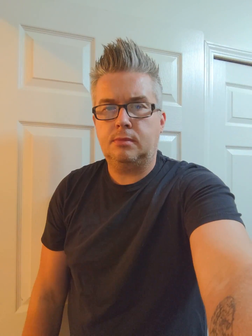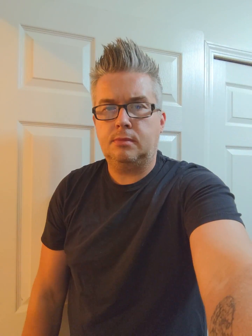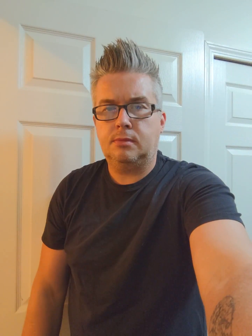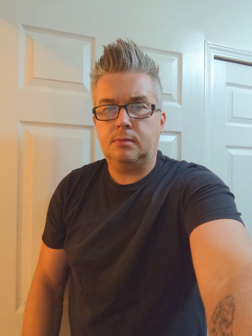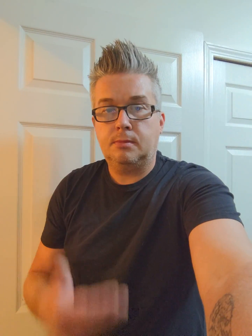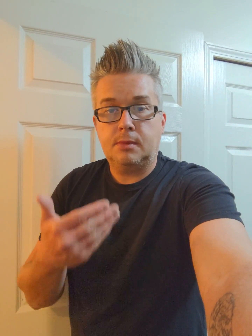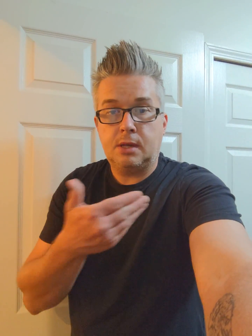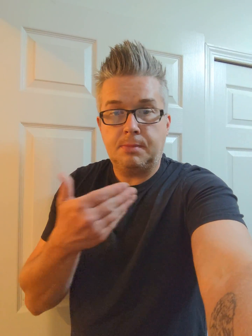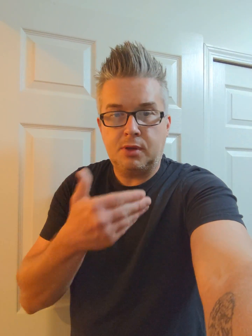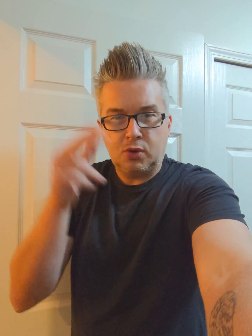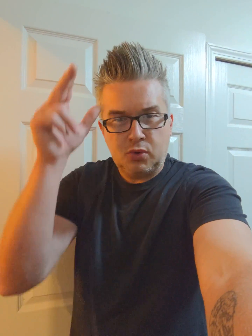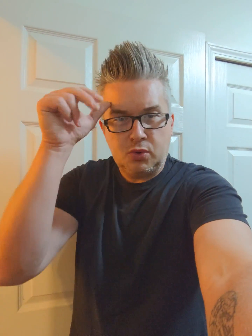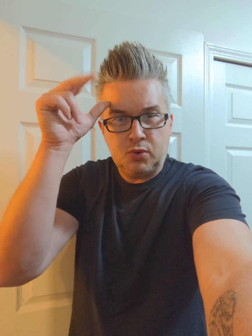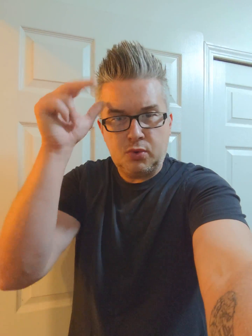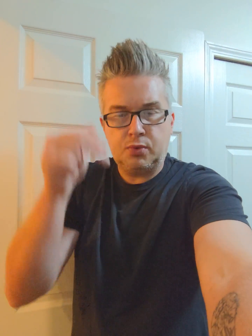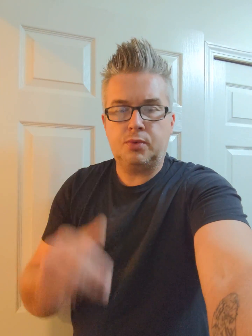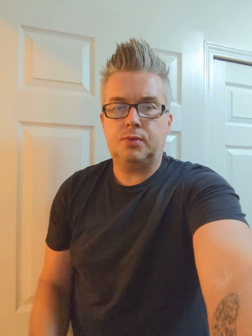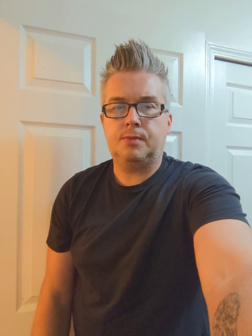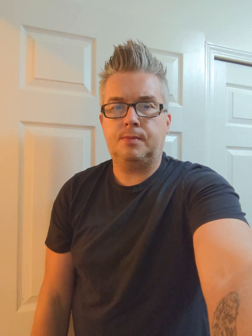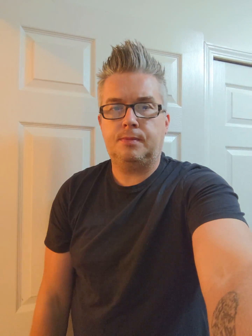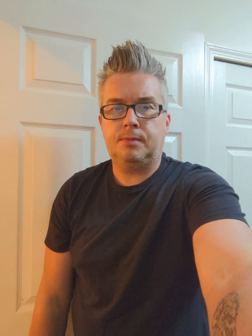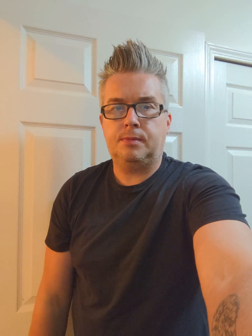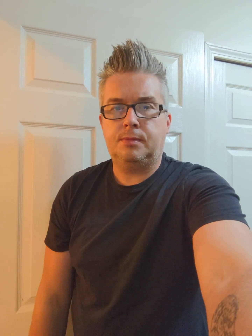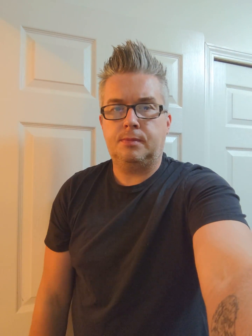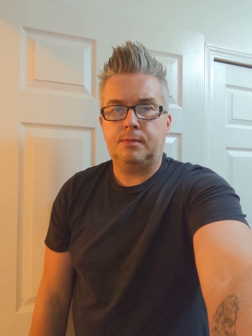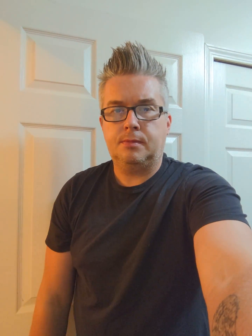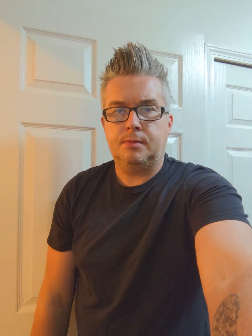pony